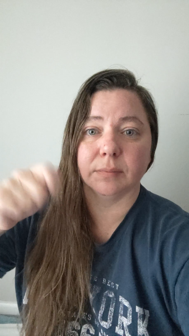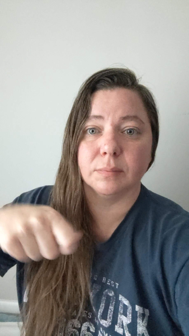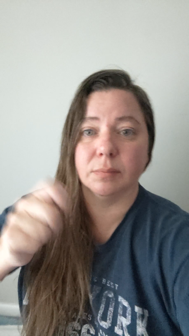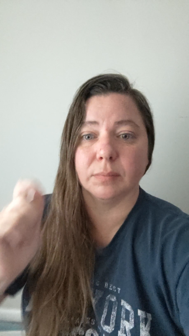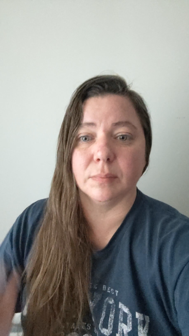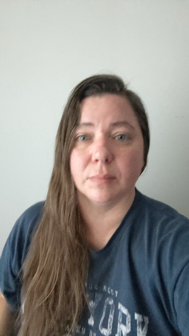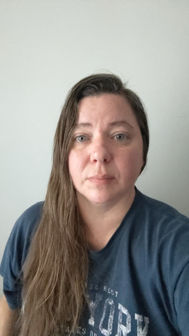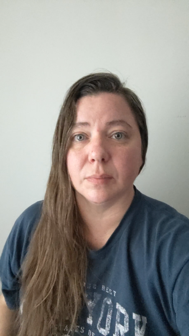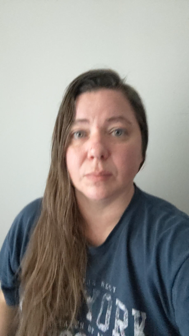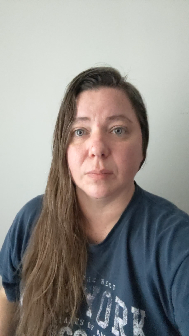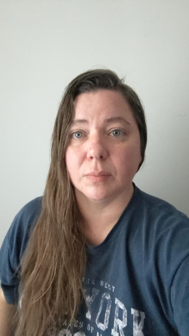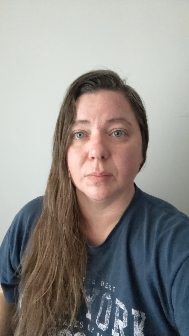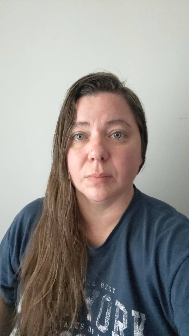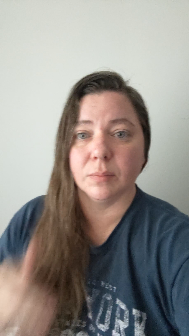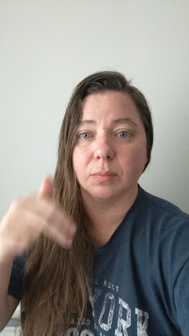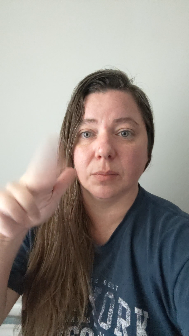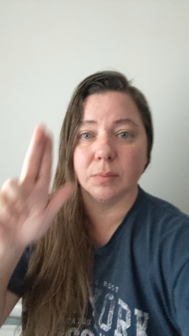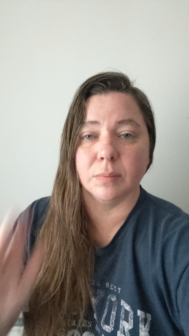lick